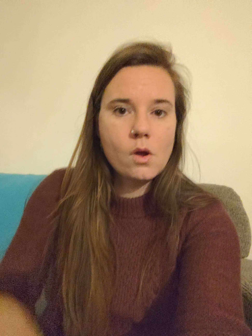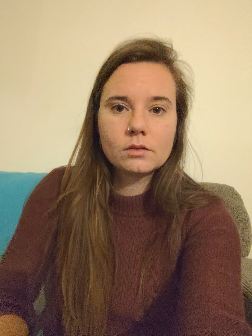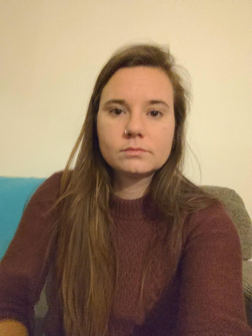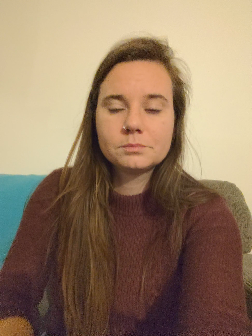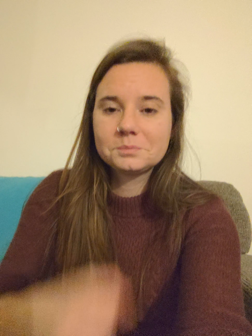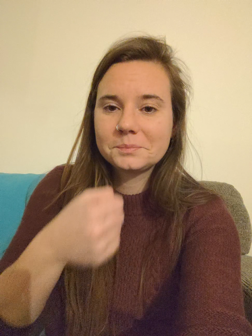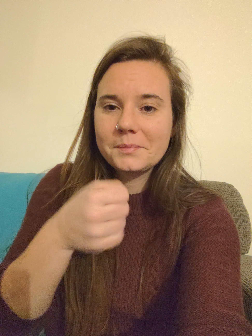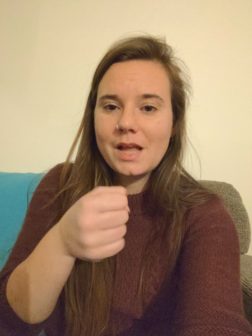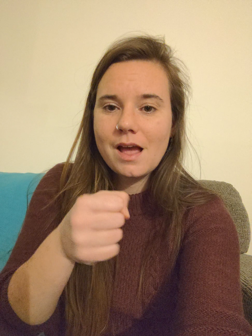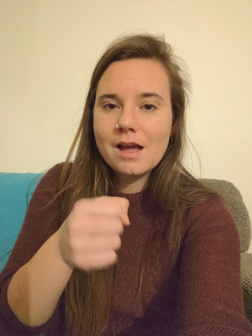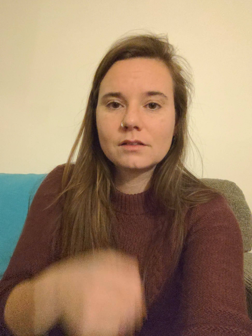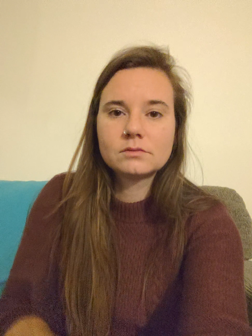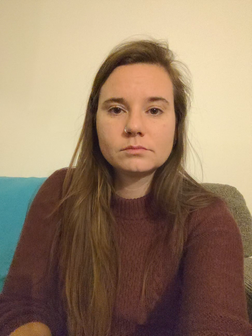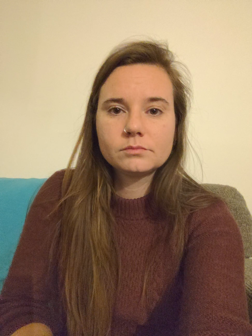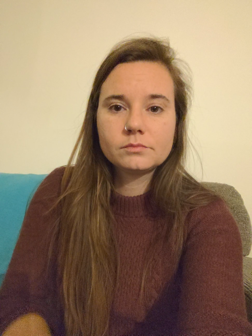make